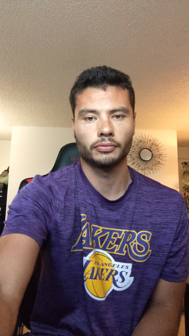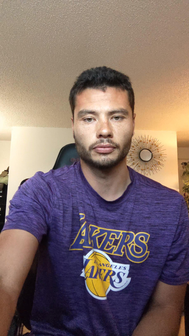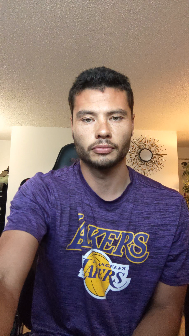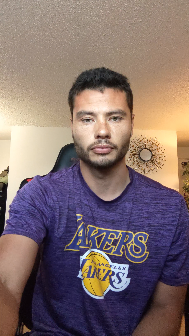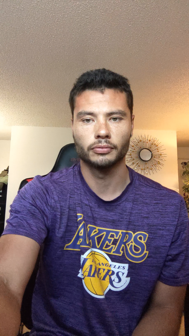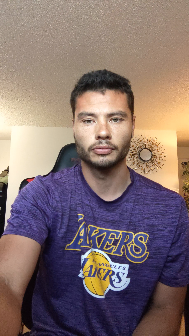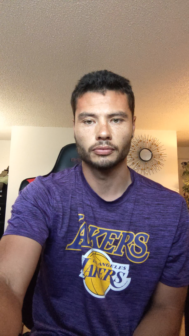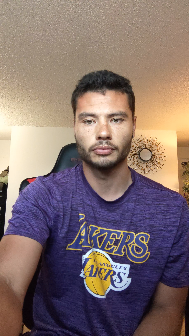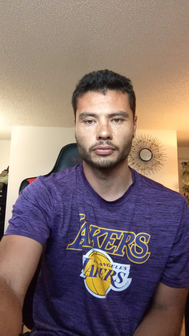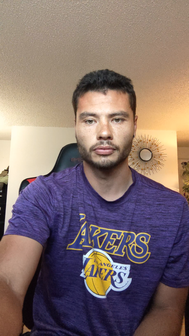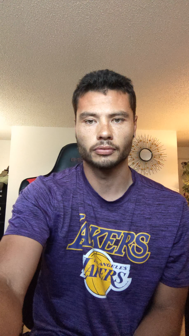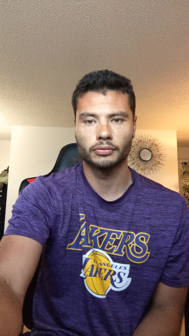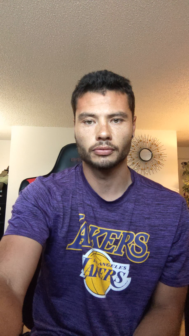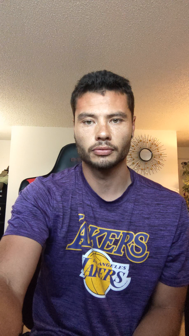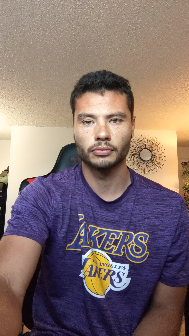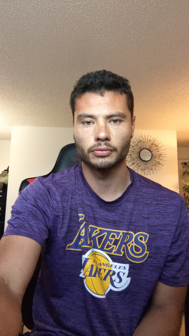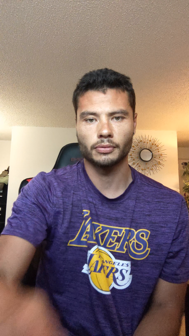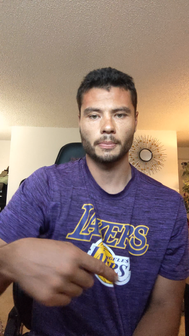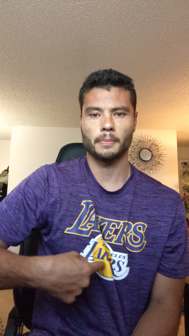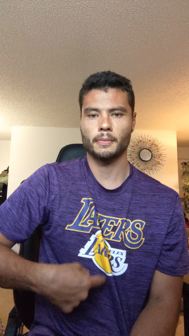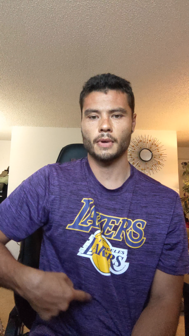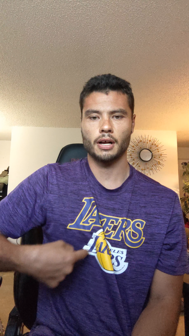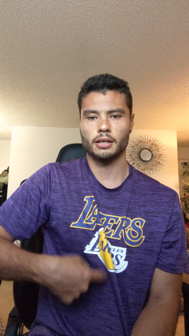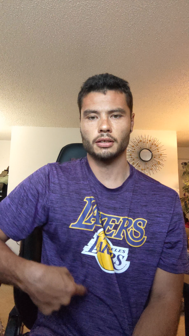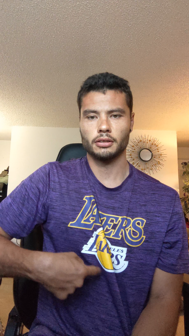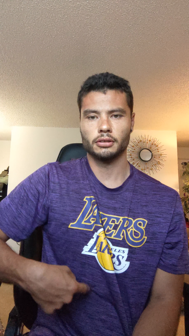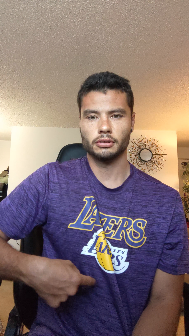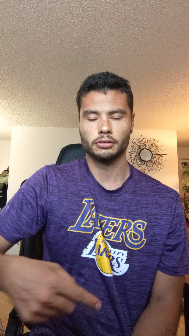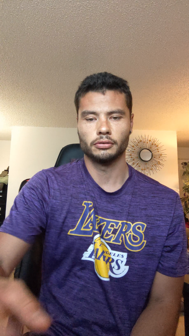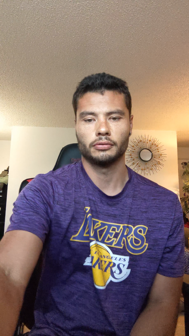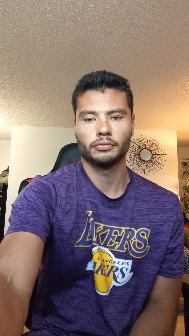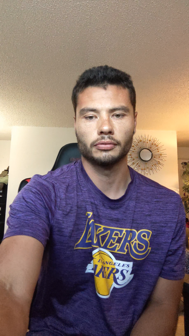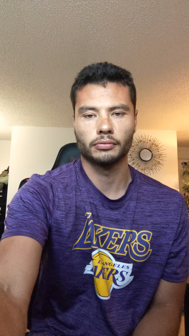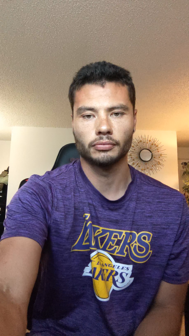belly button